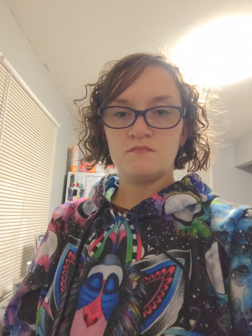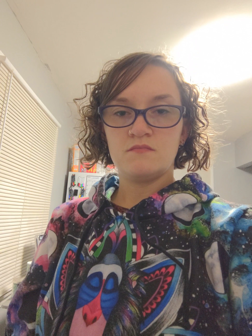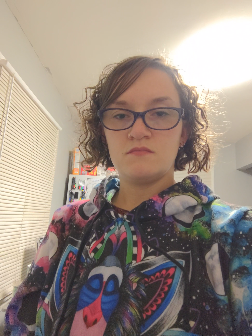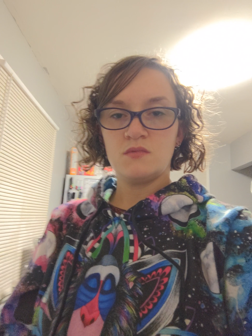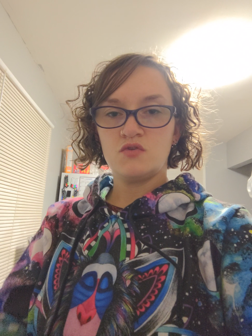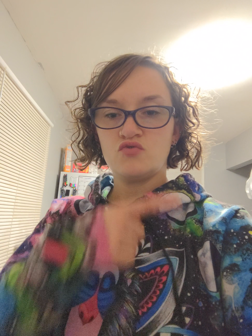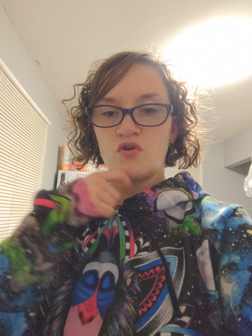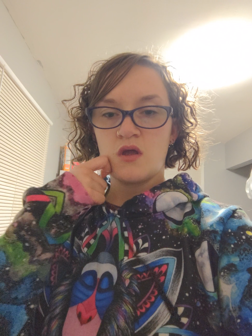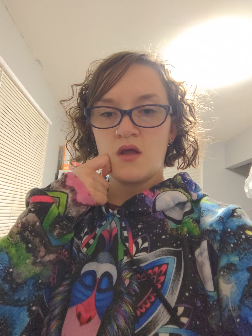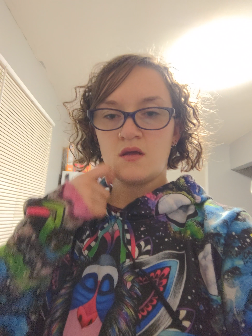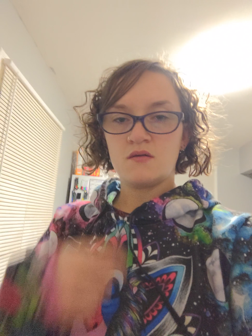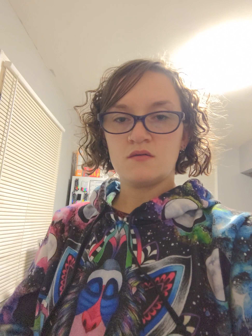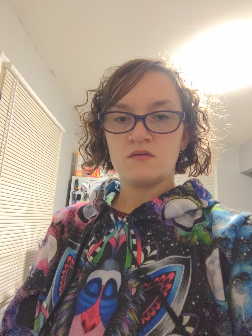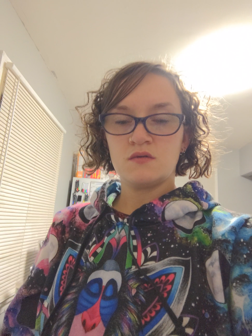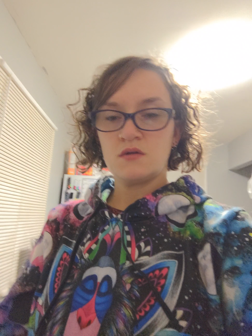dry